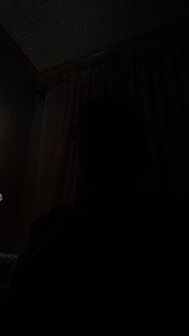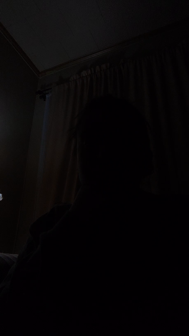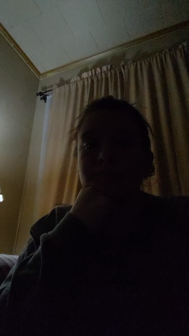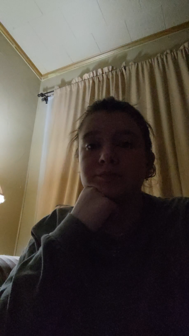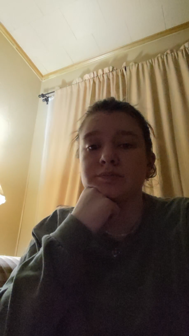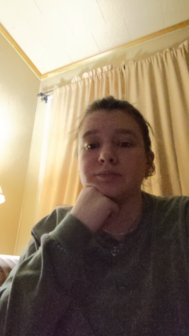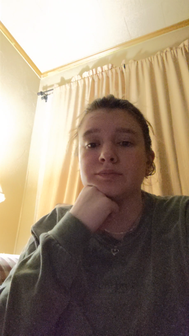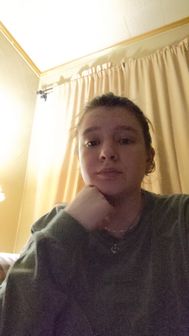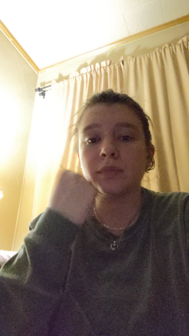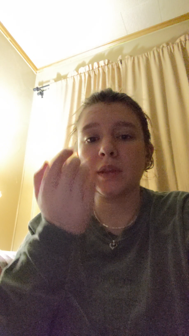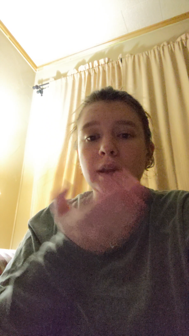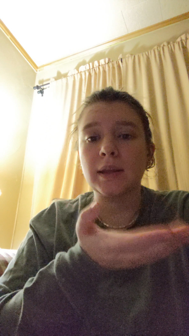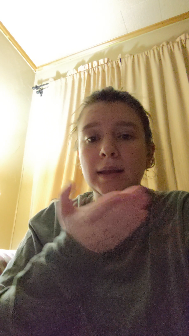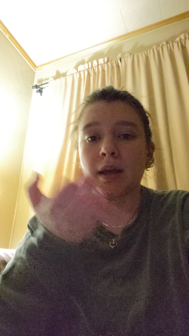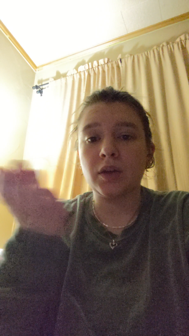carry